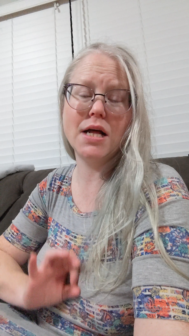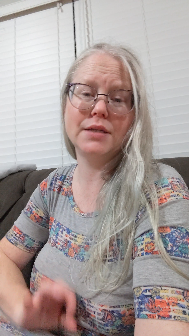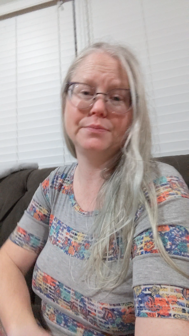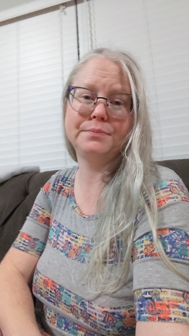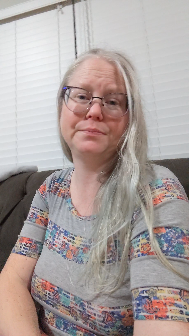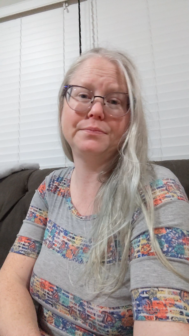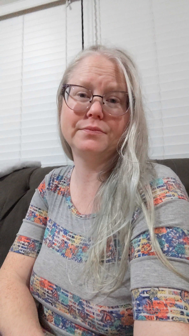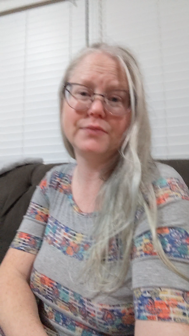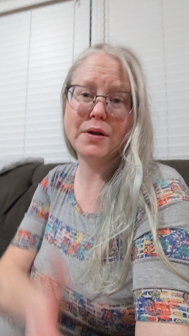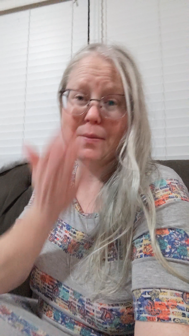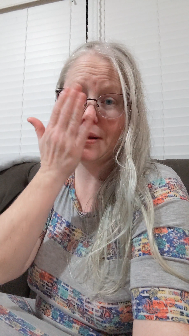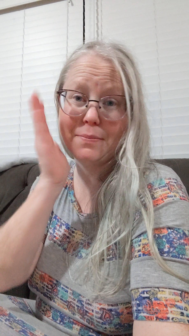peekaboo